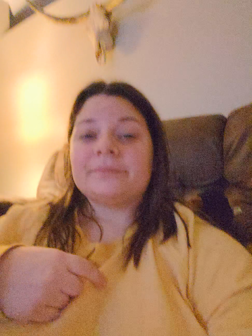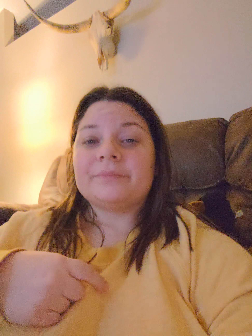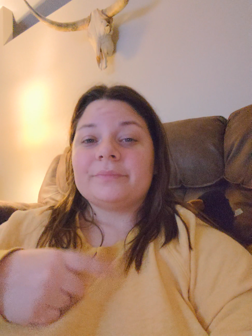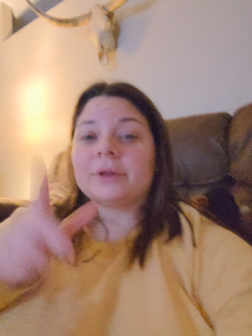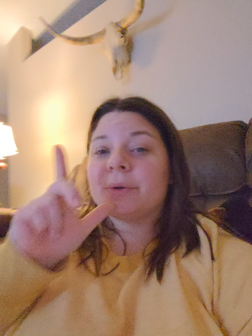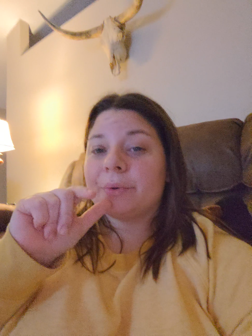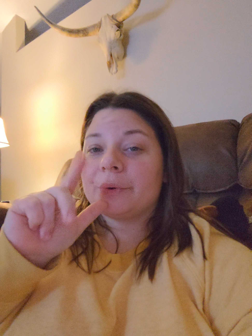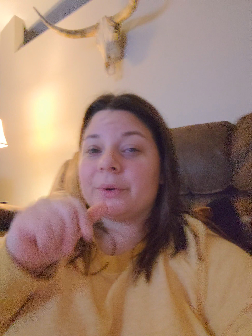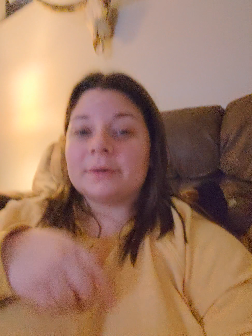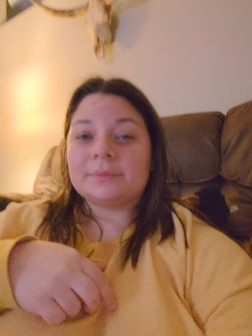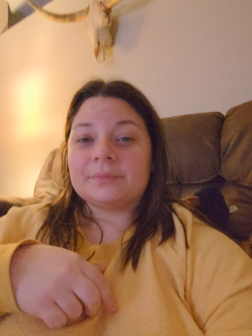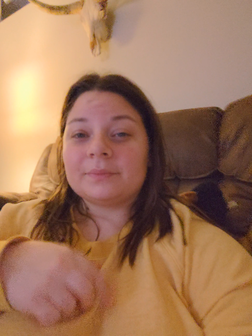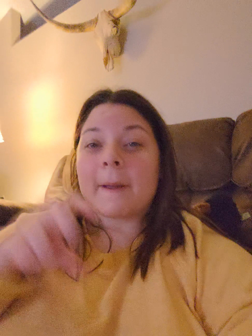who